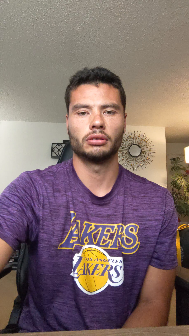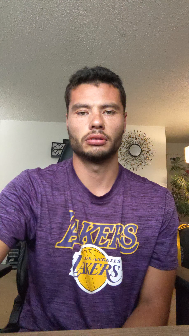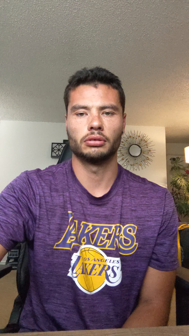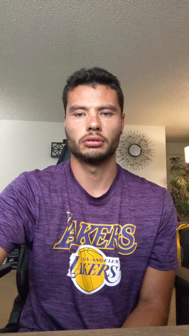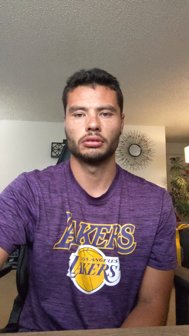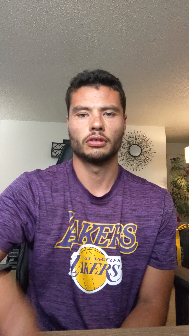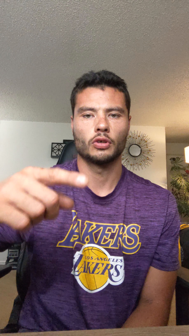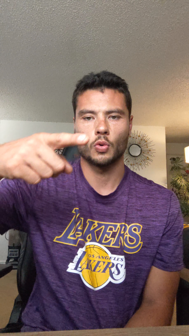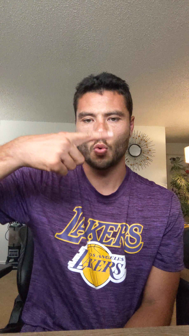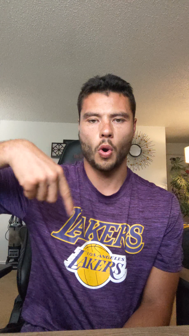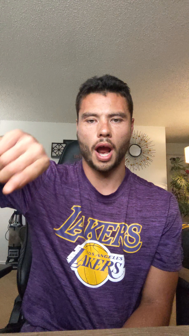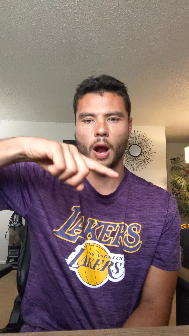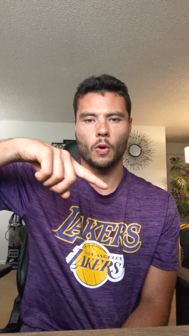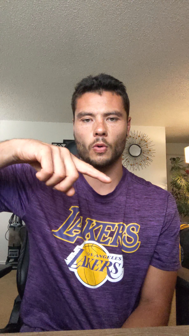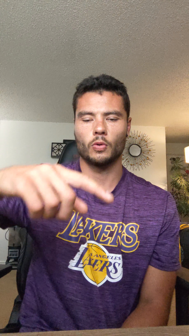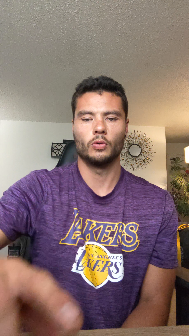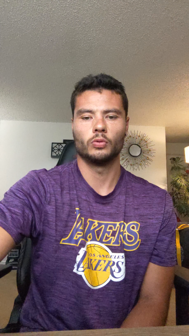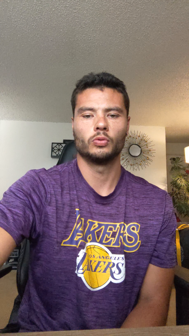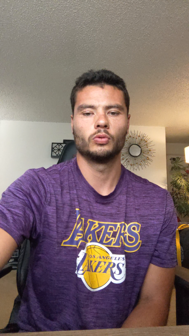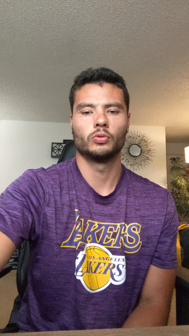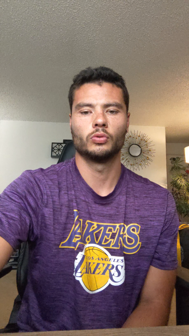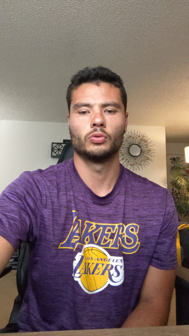around